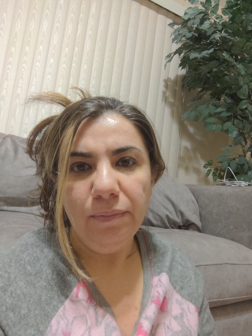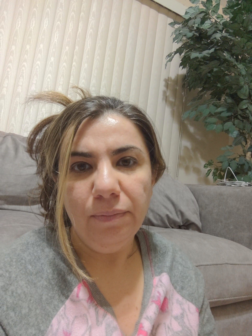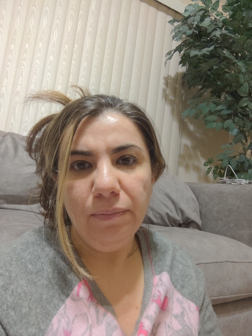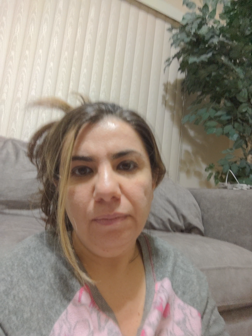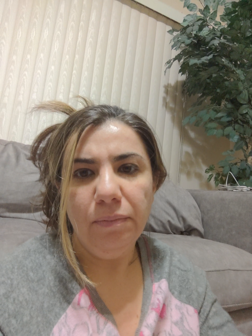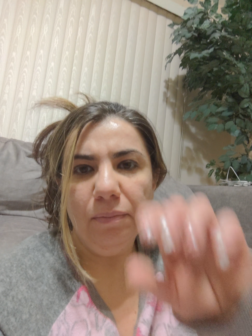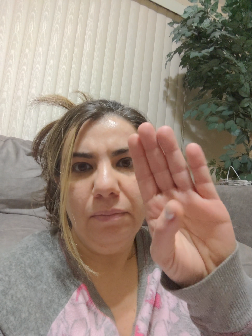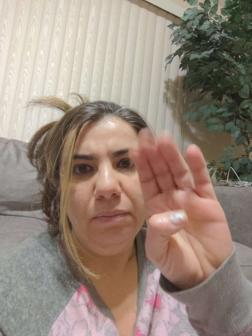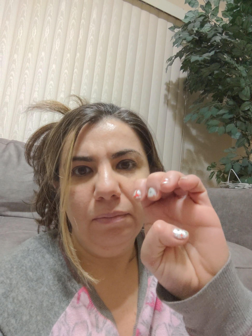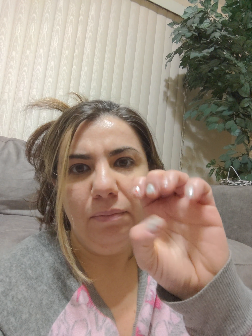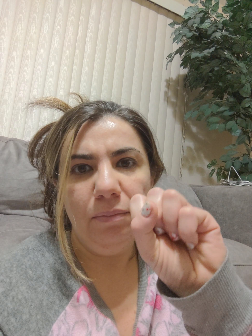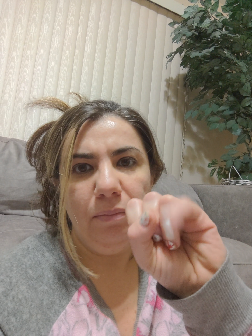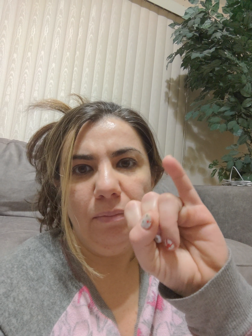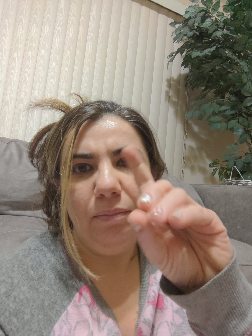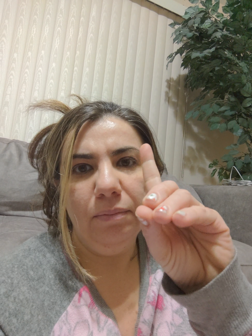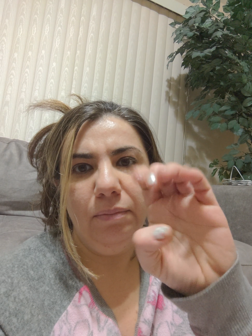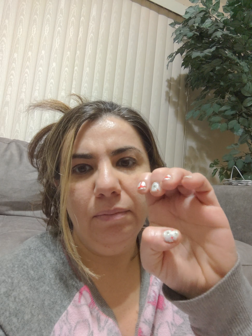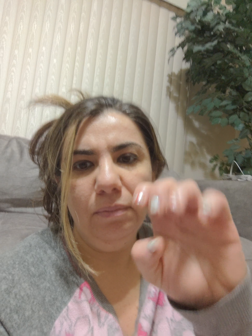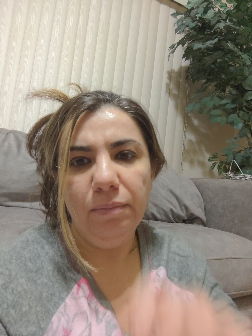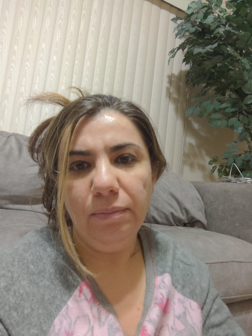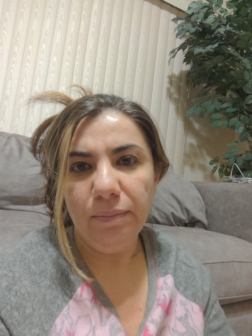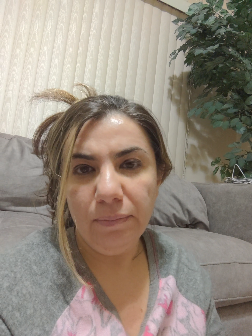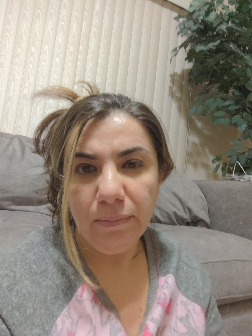beside